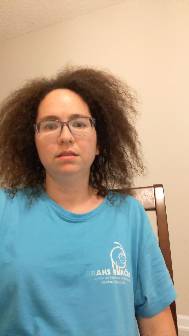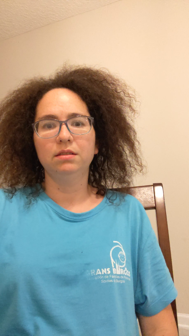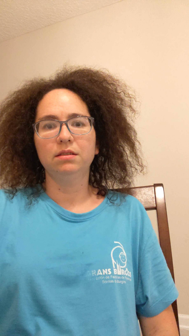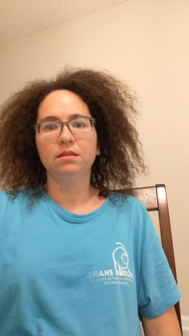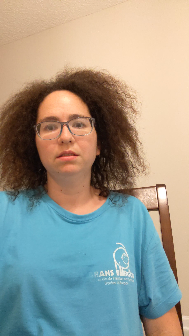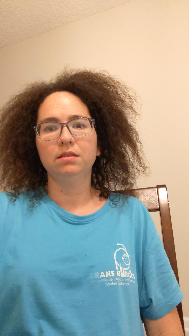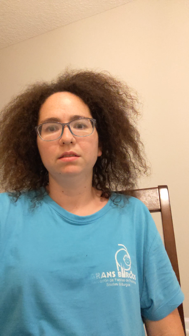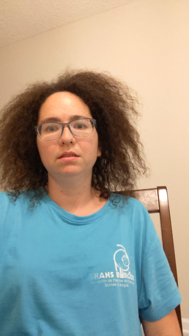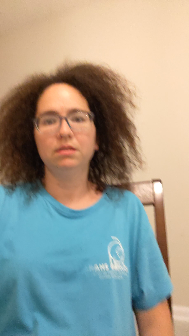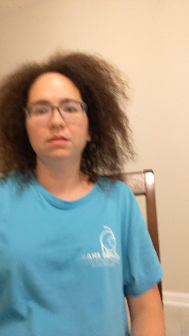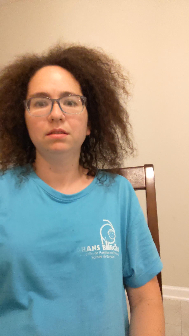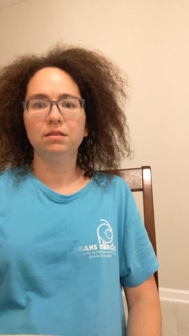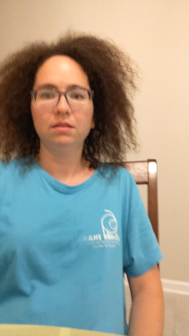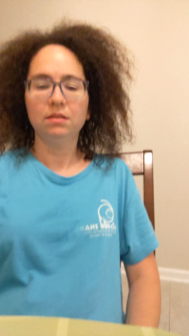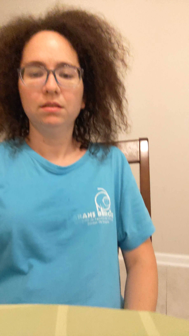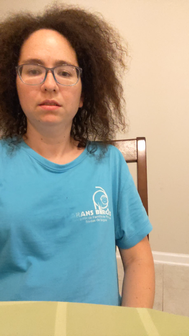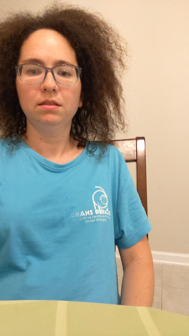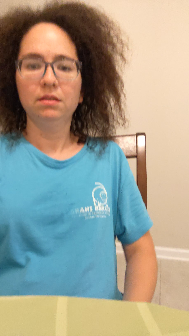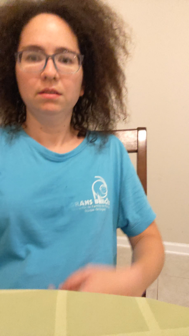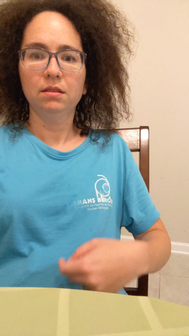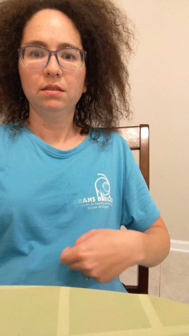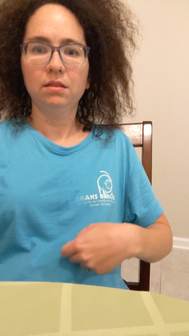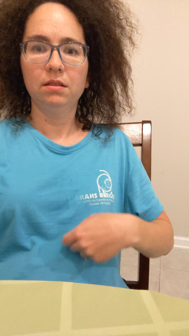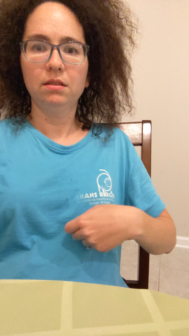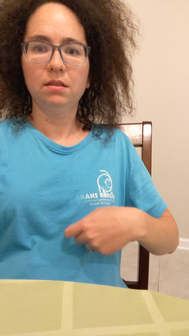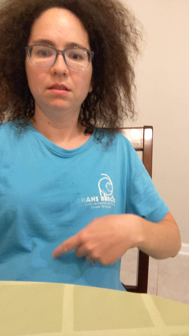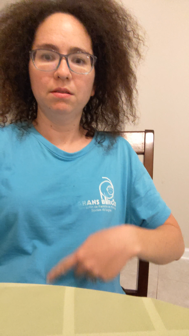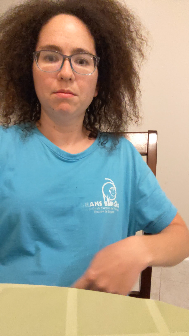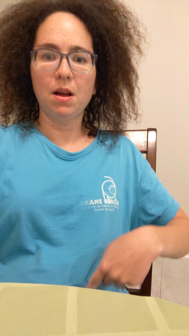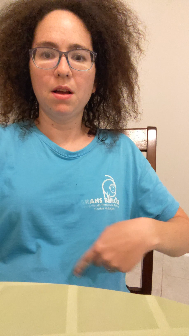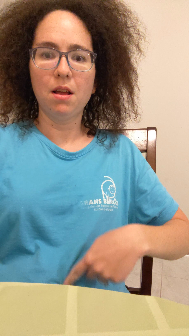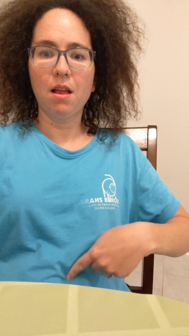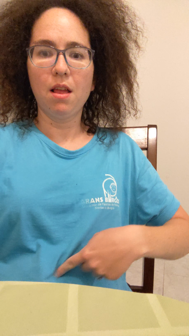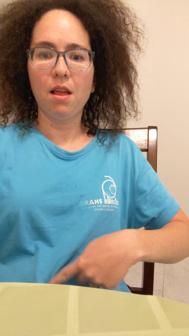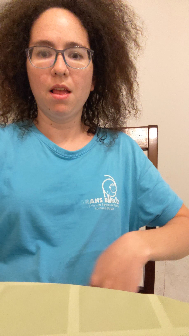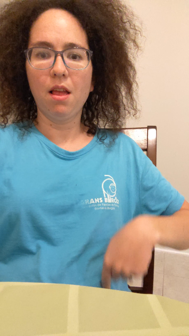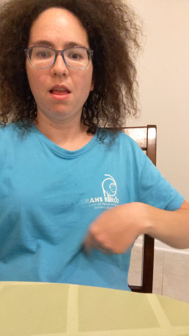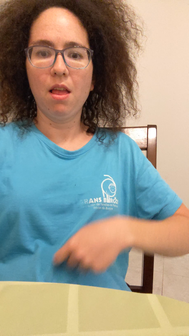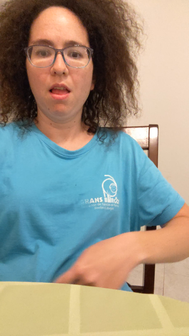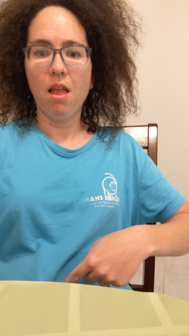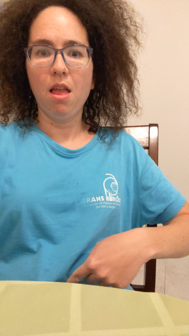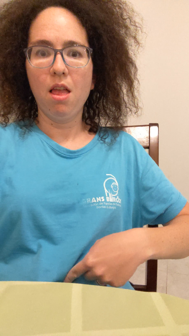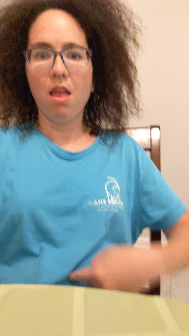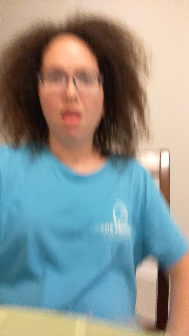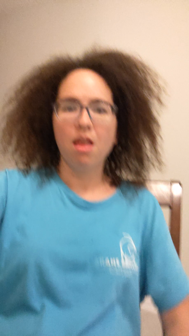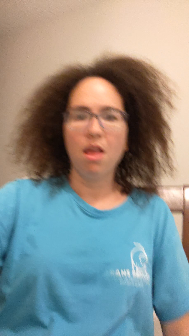belly button